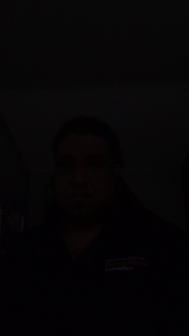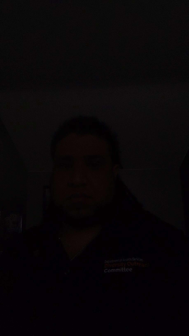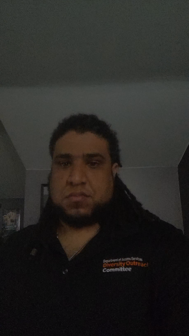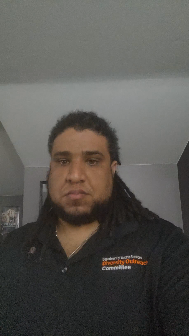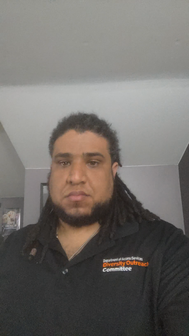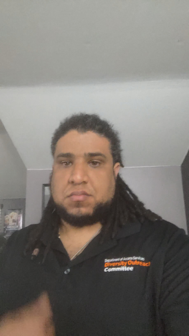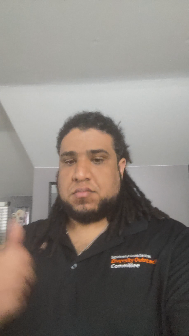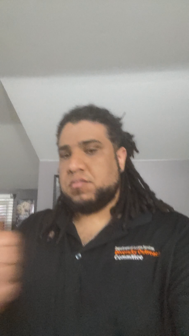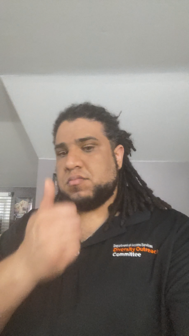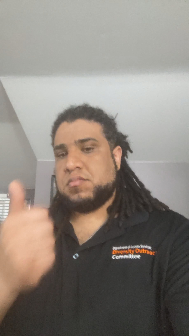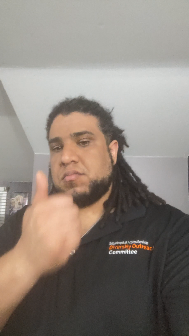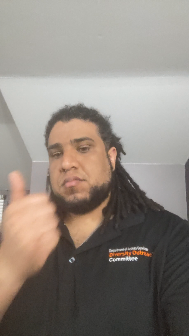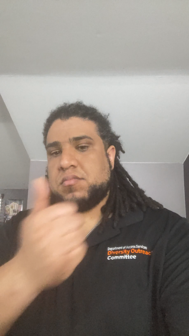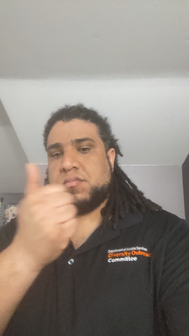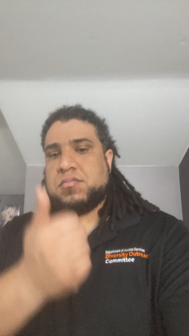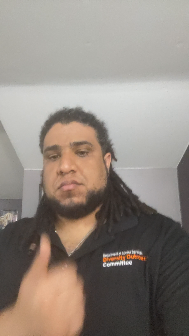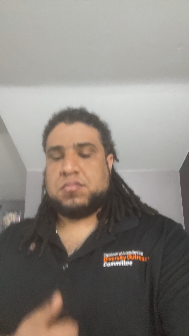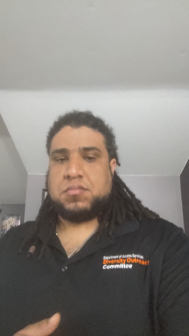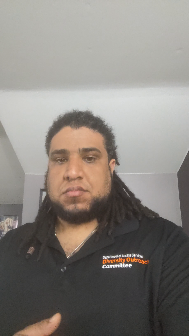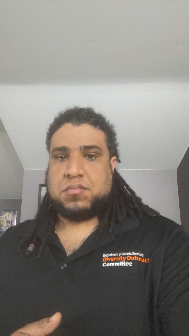chase